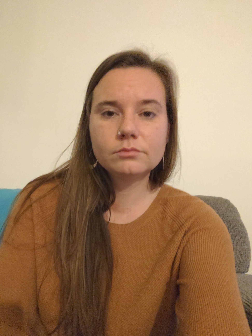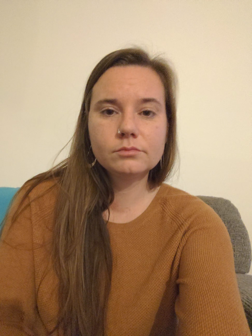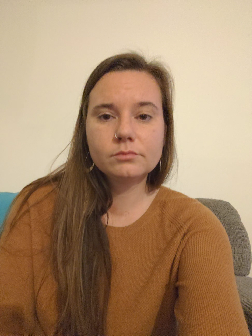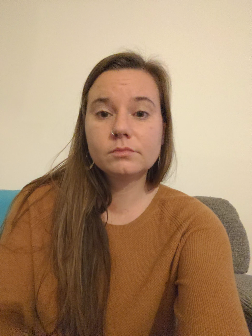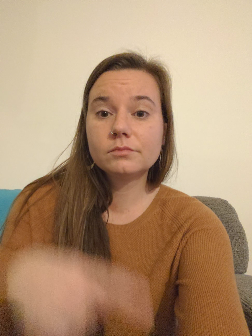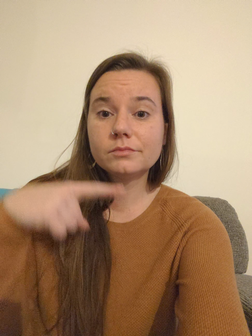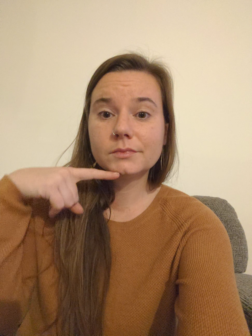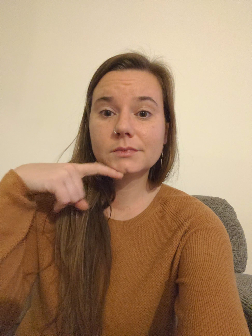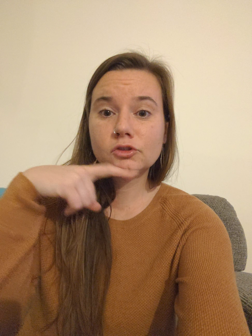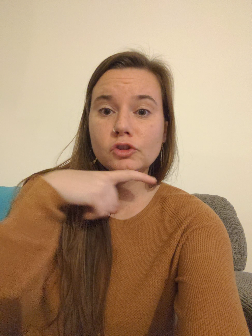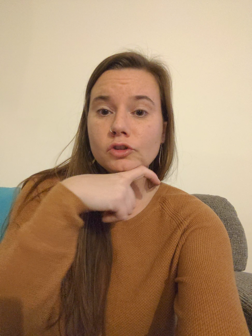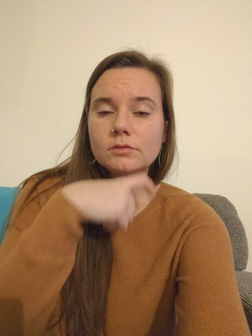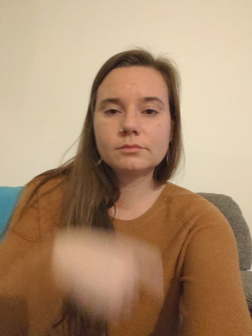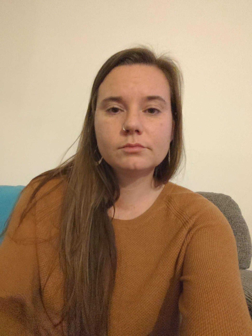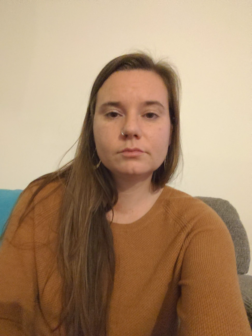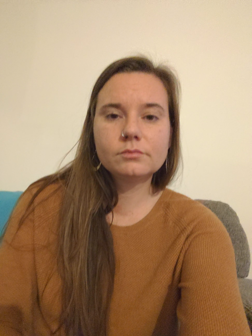cereal